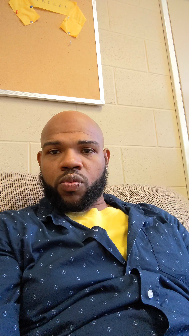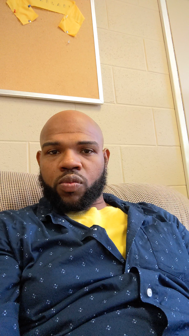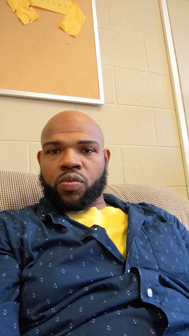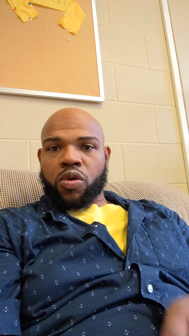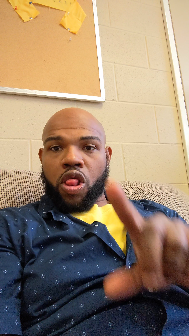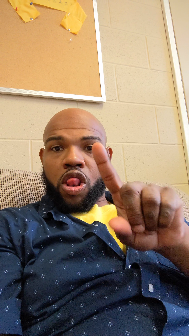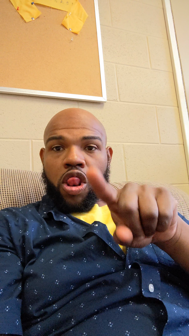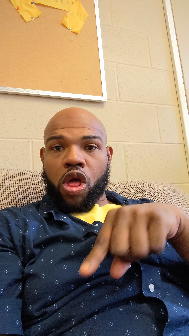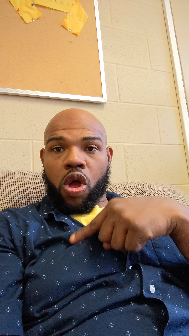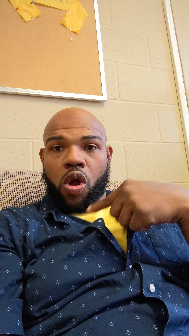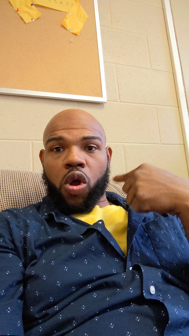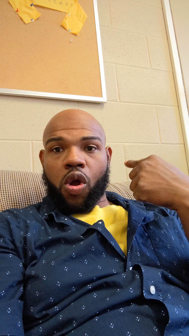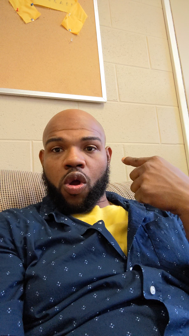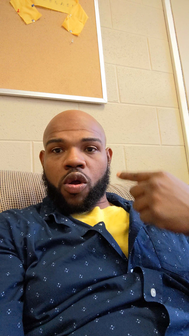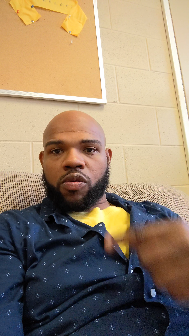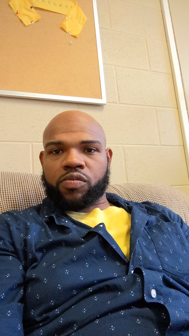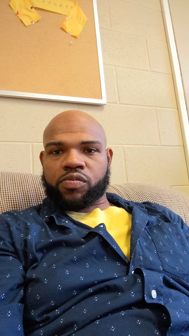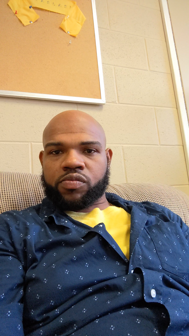long